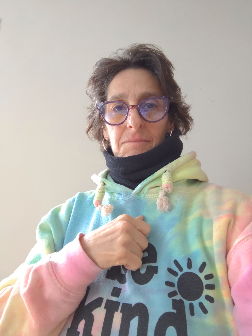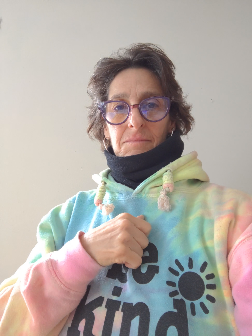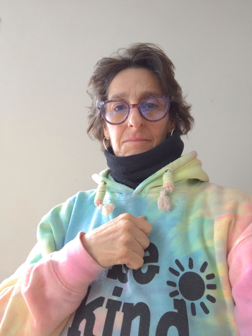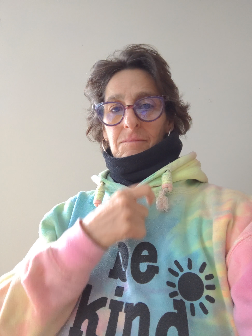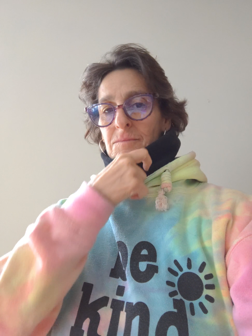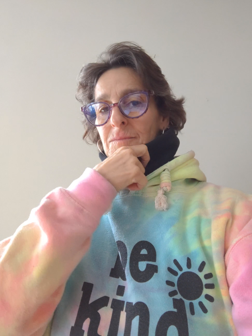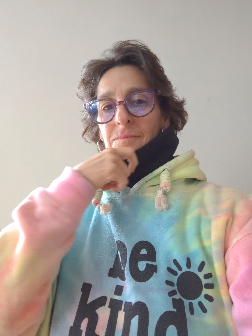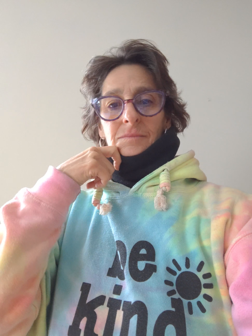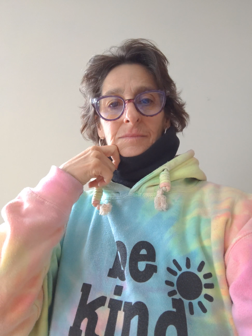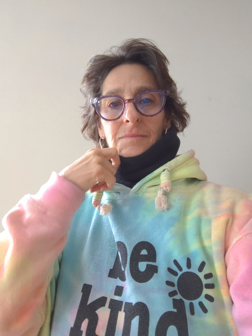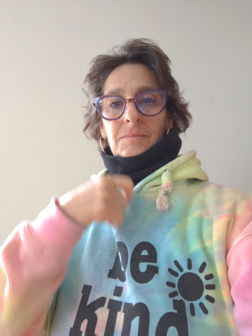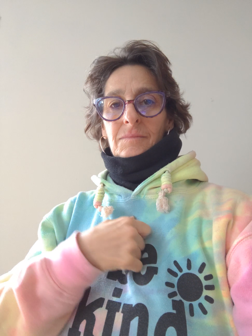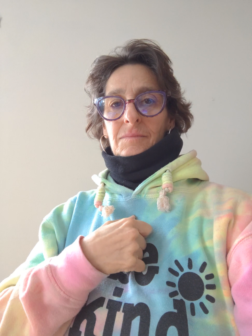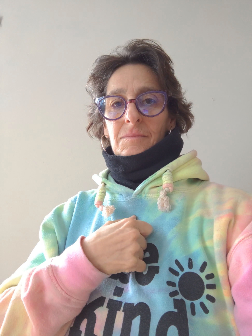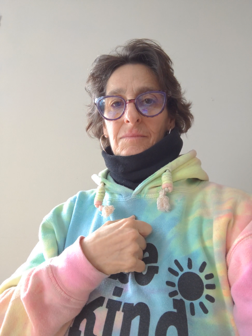dry